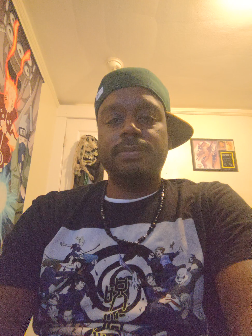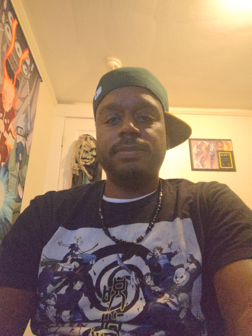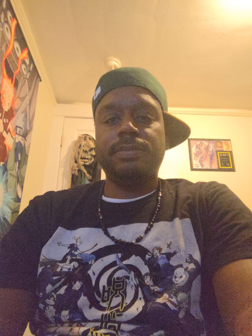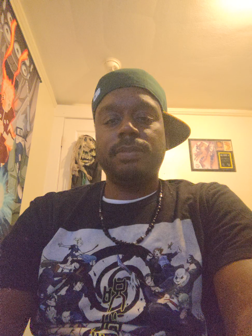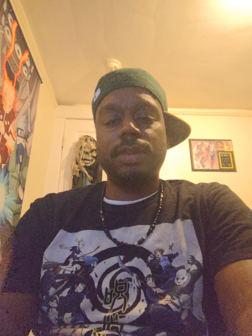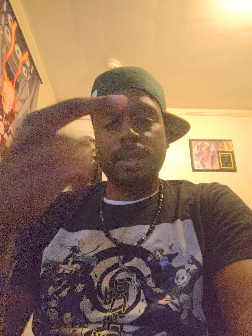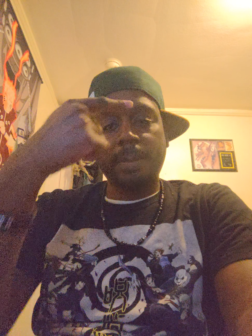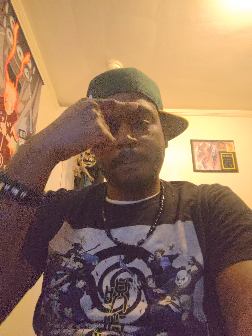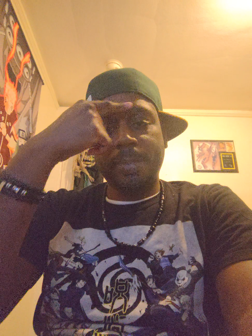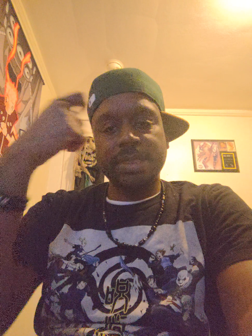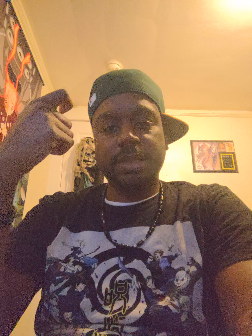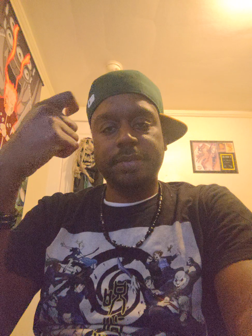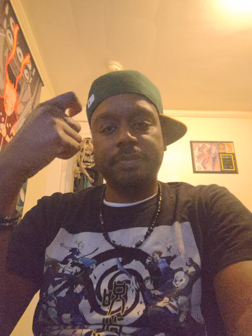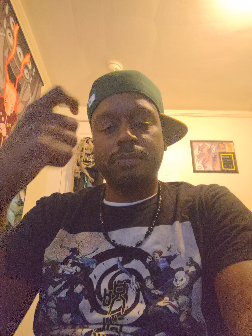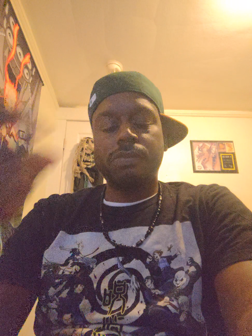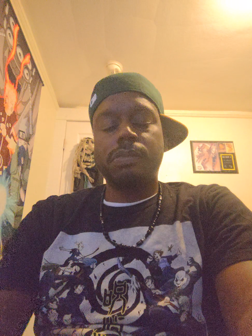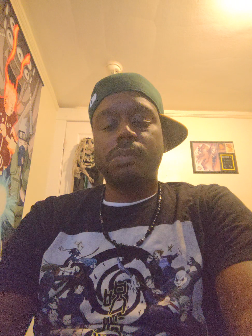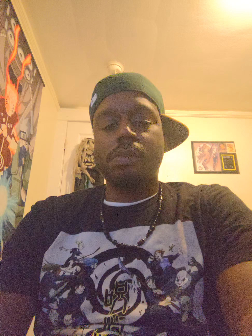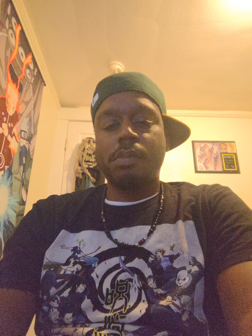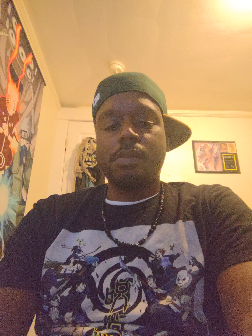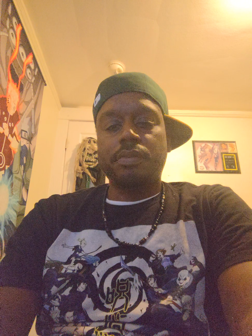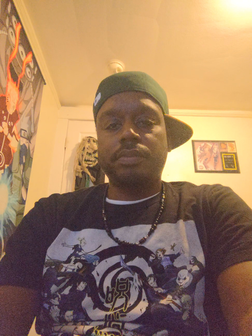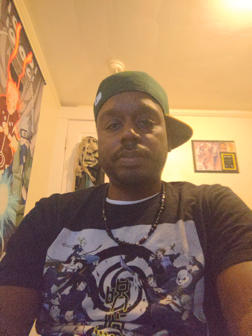because